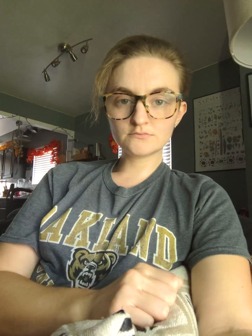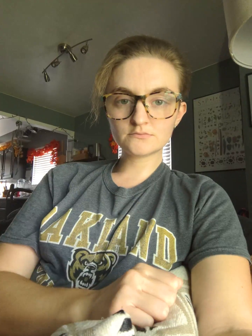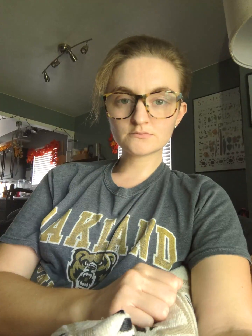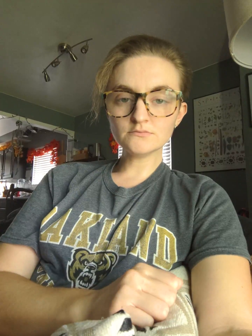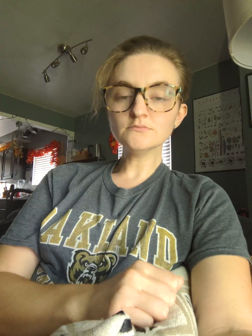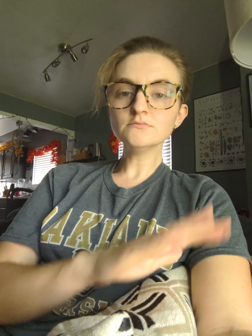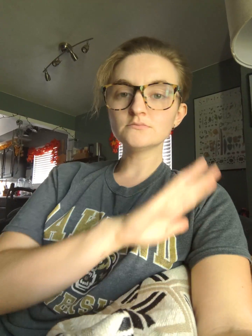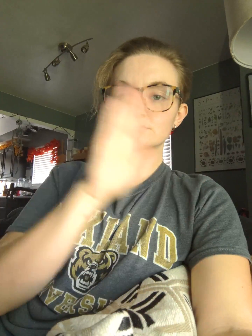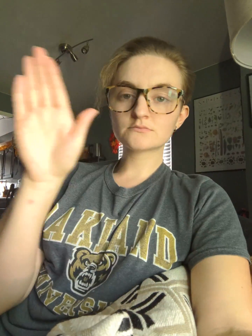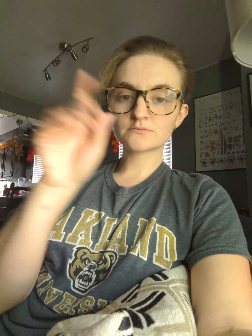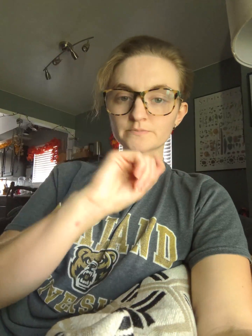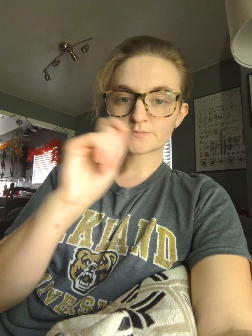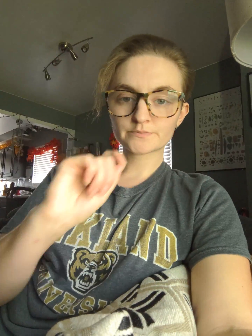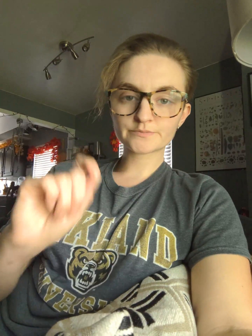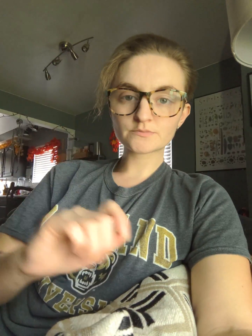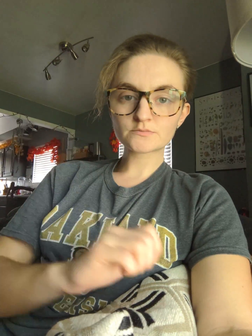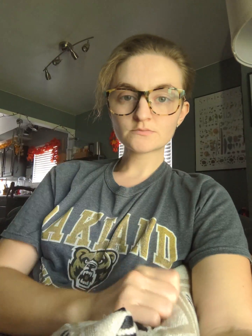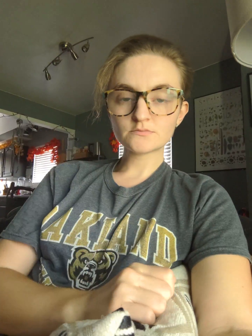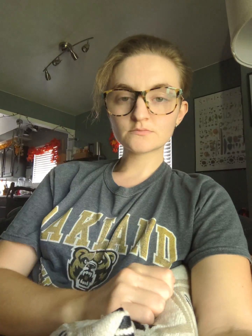chalk